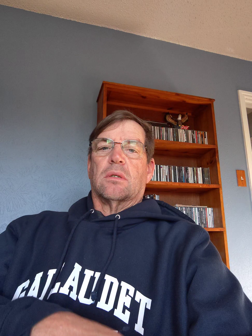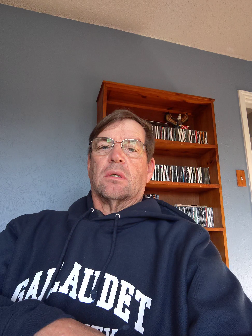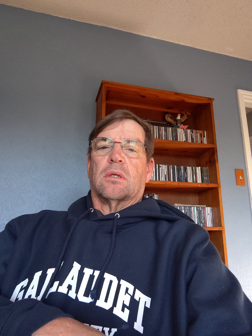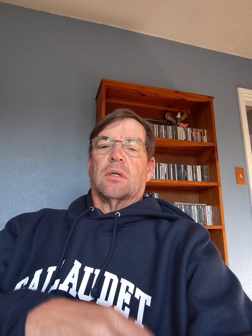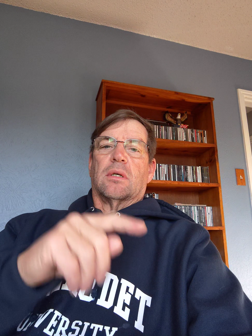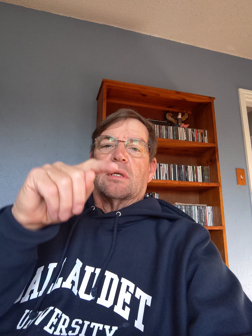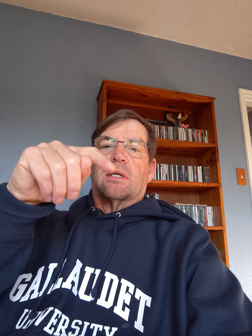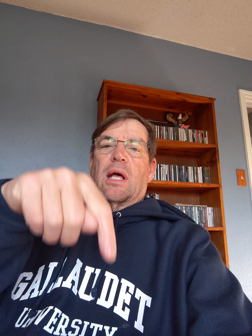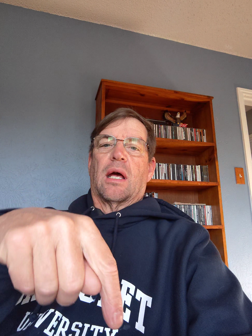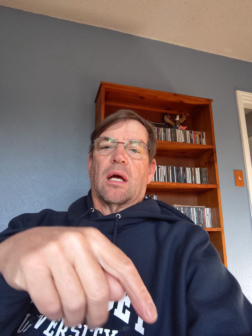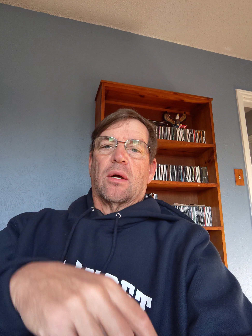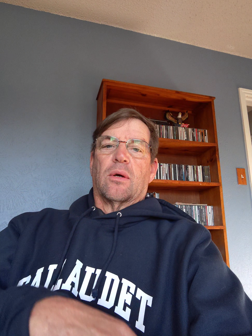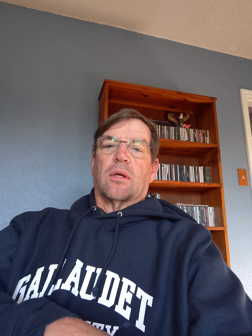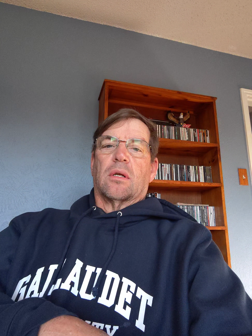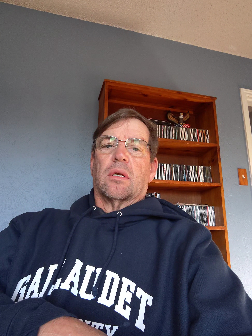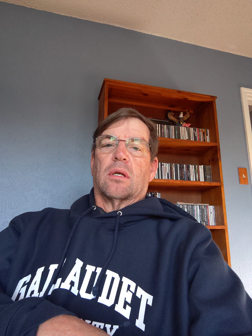down